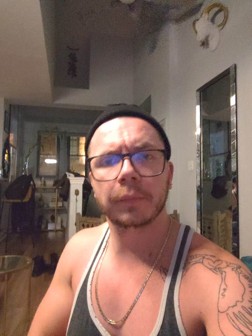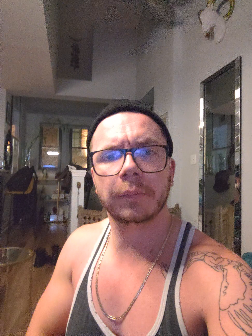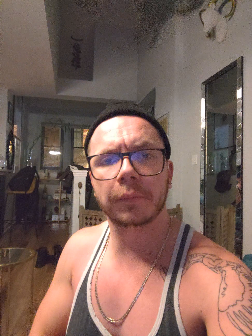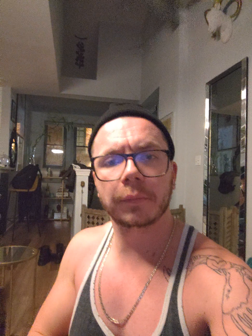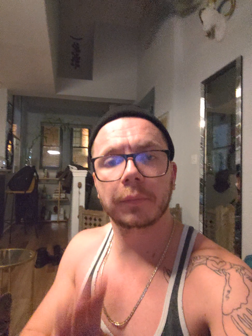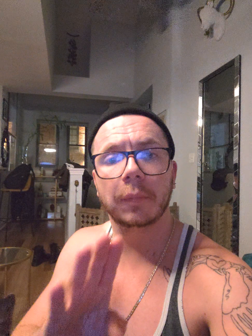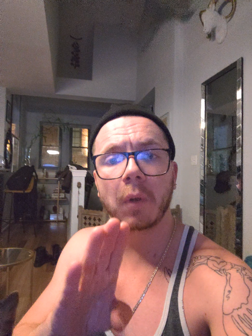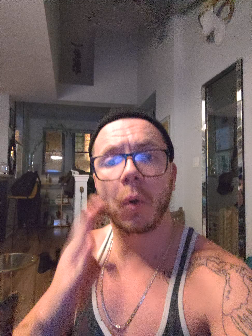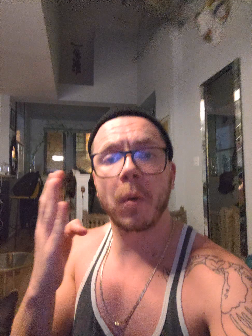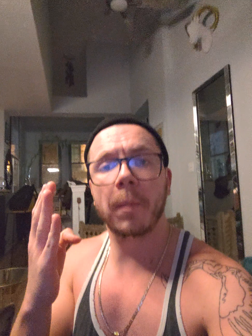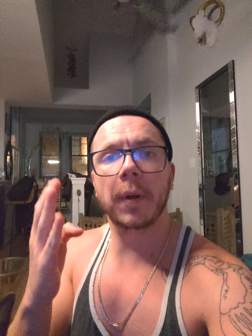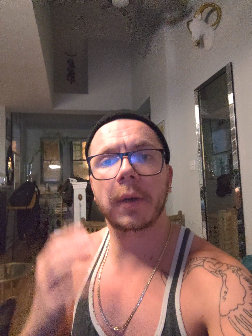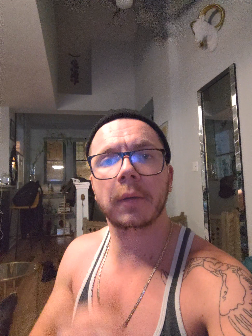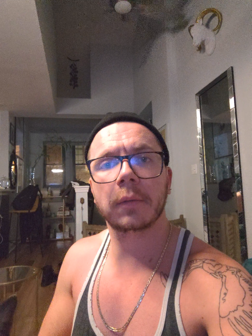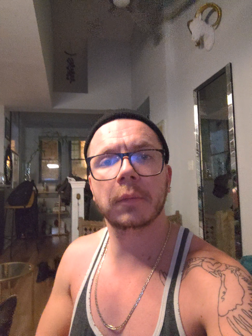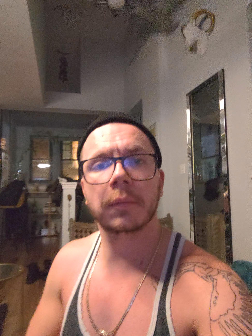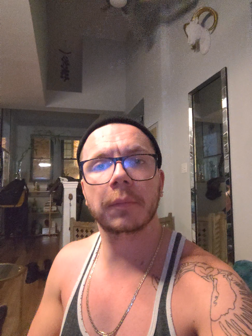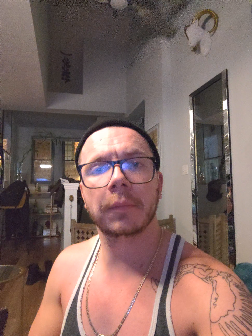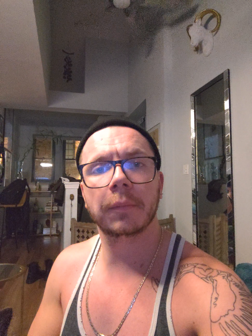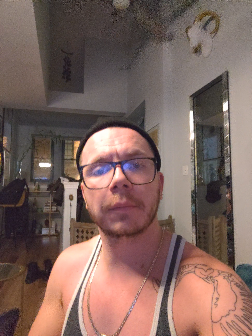open